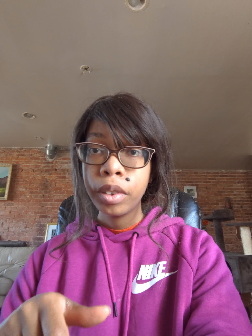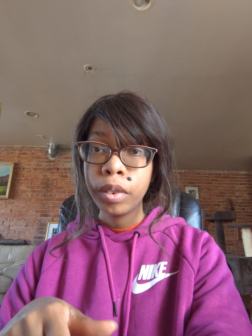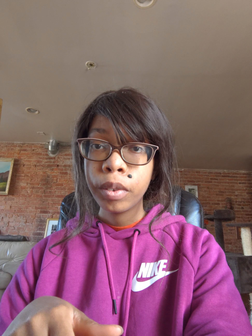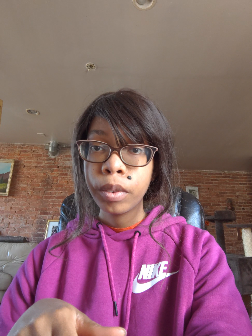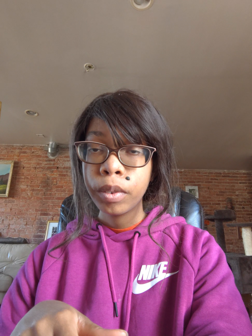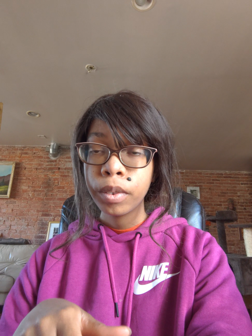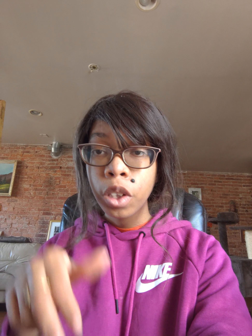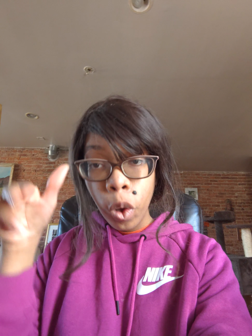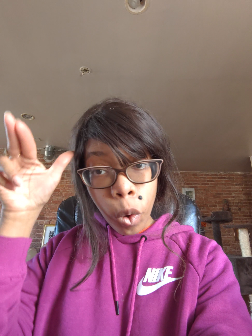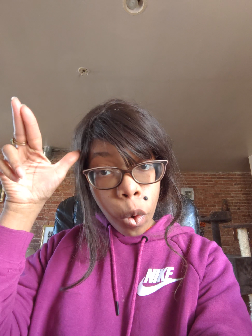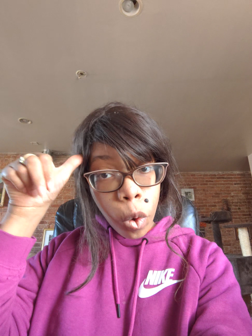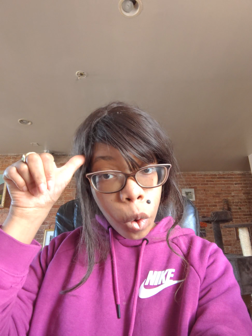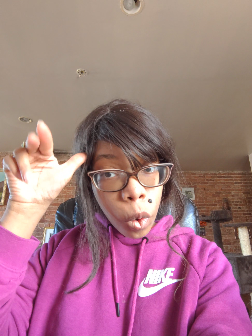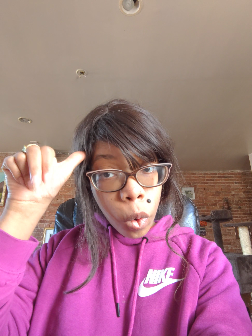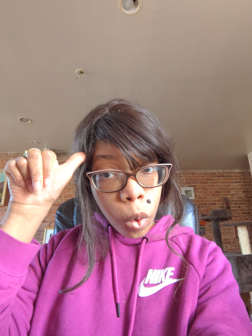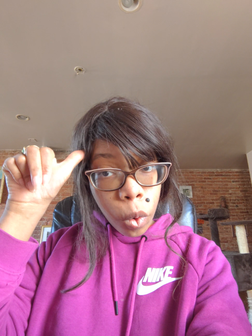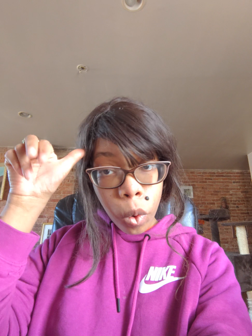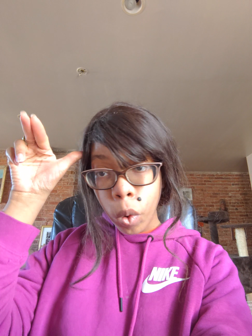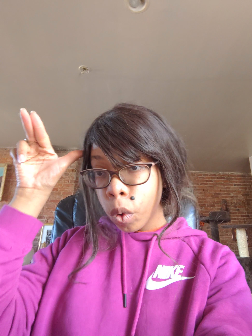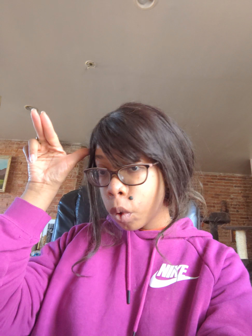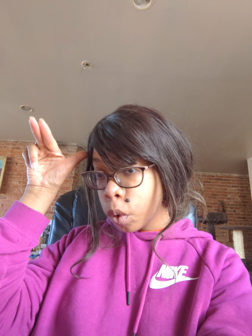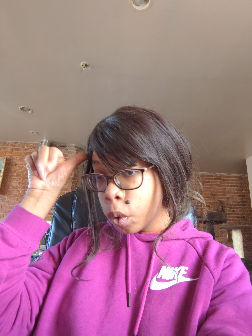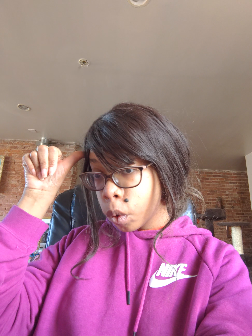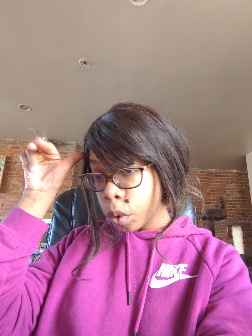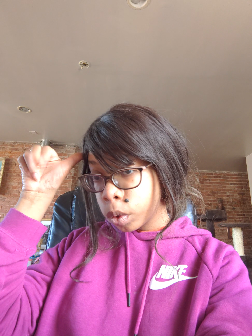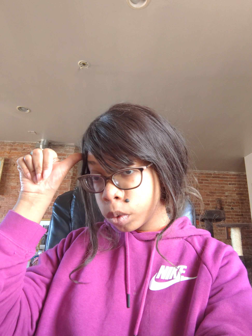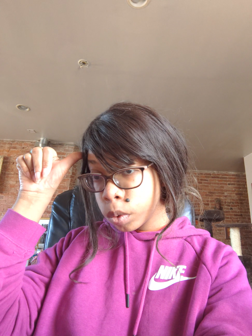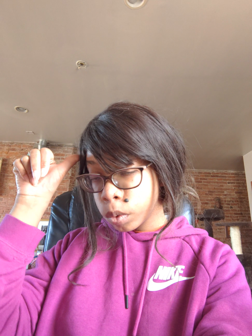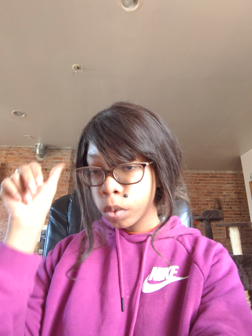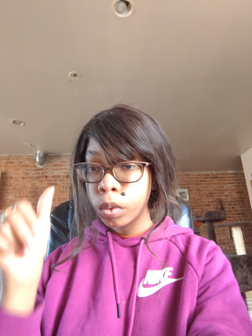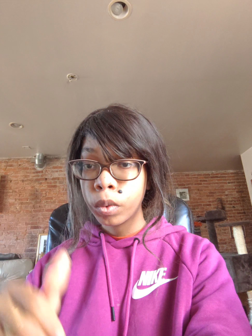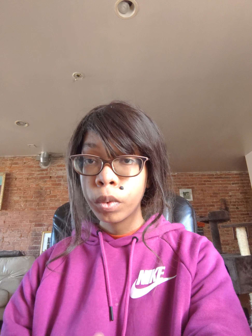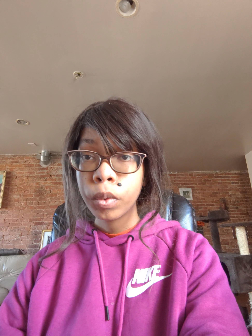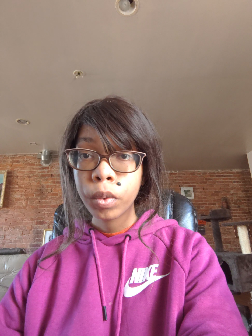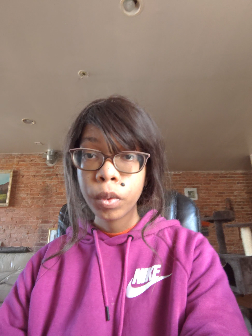horse